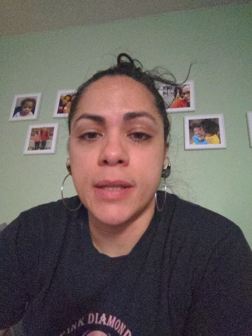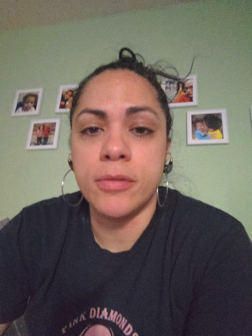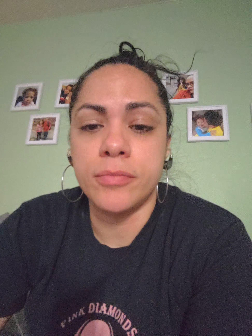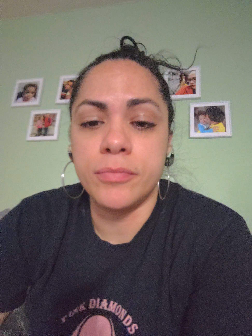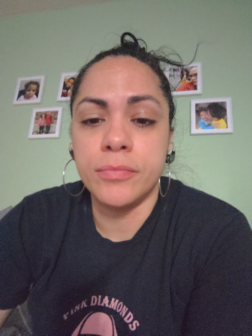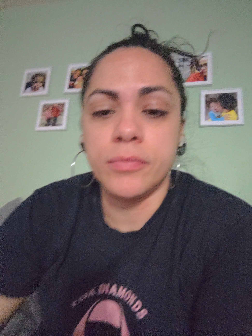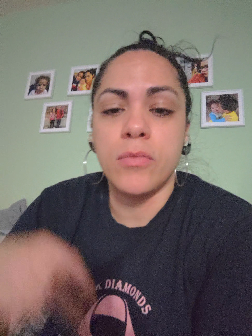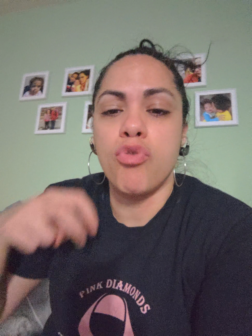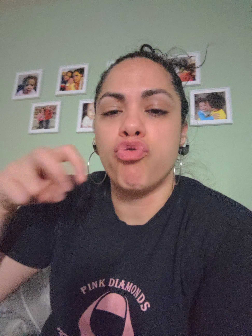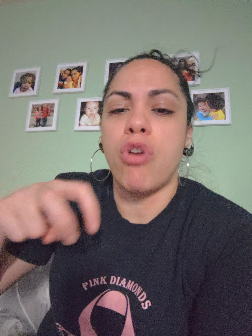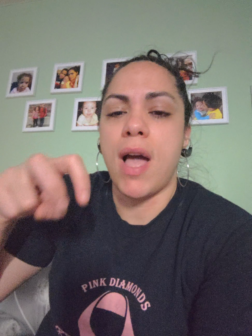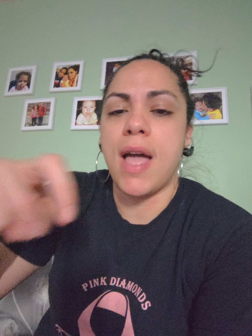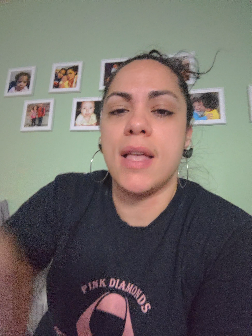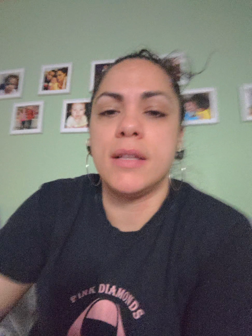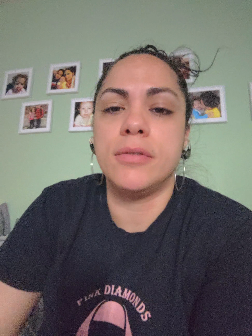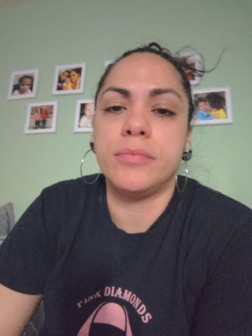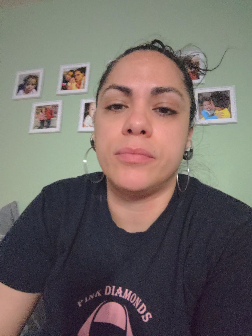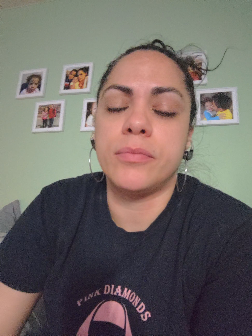ride